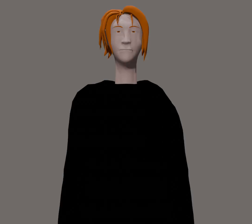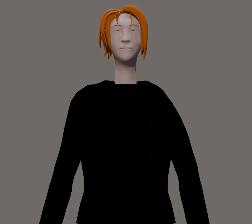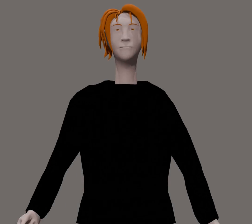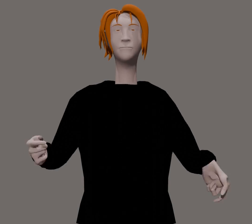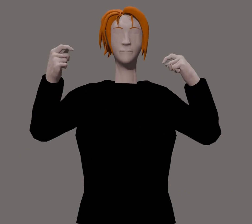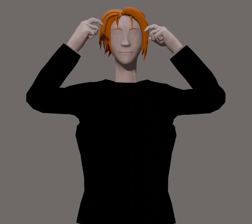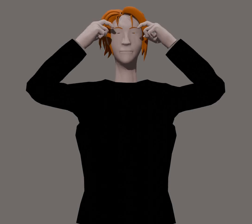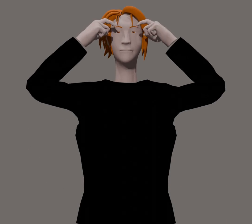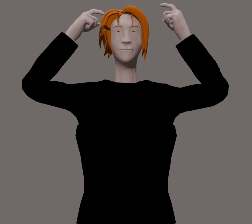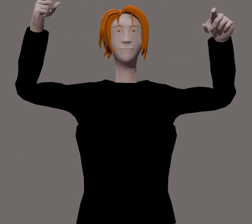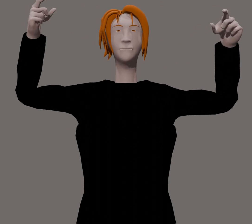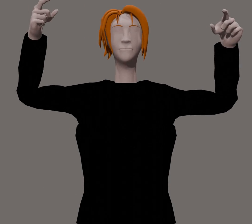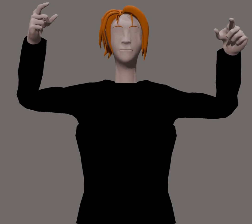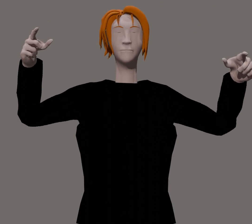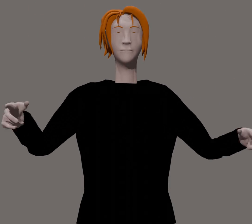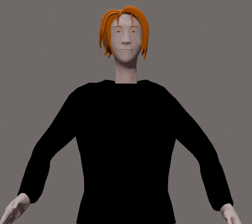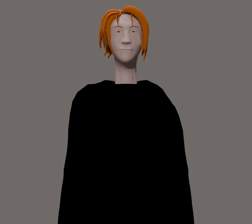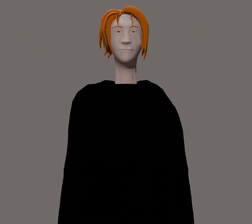Conceited